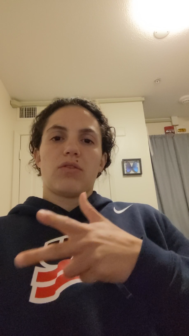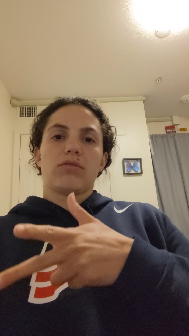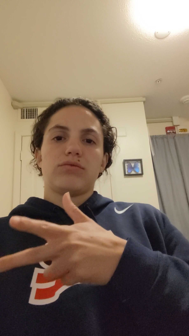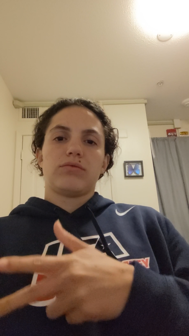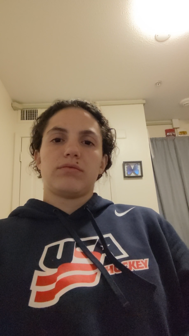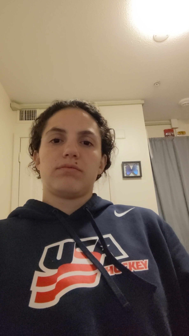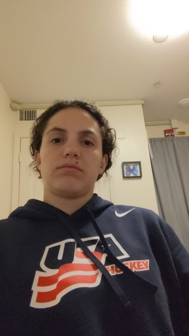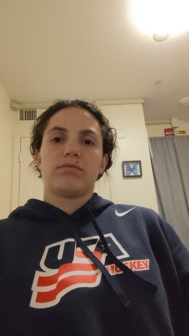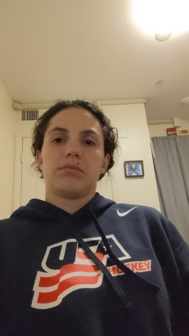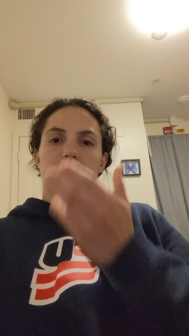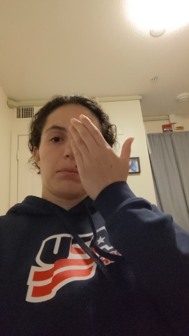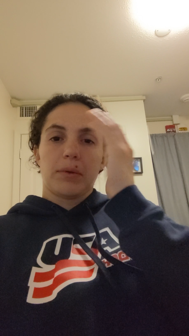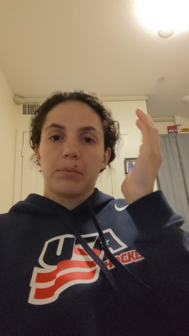peekaboo